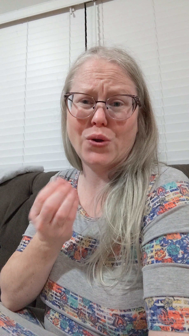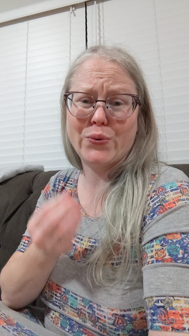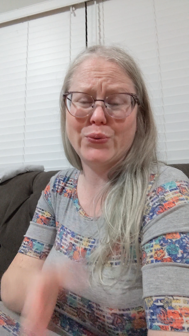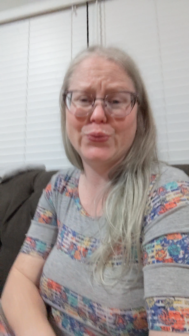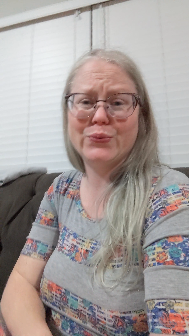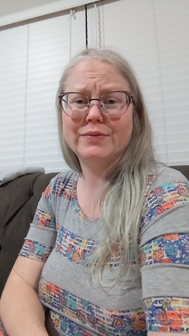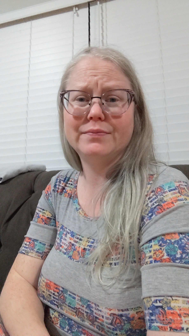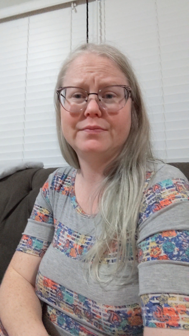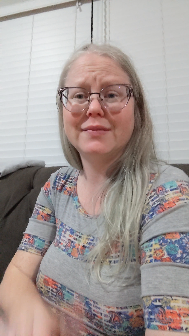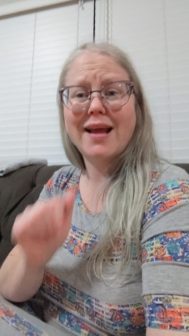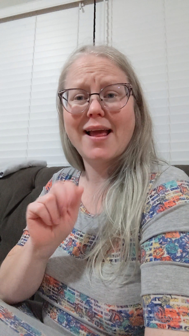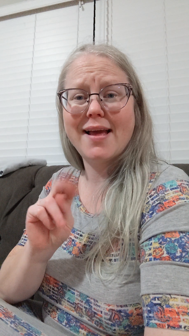an